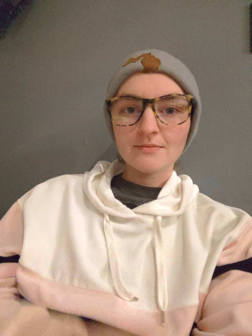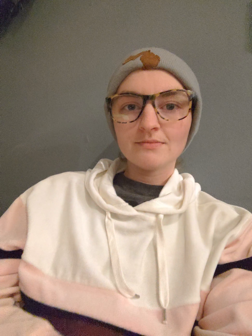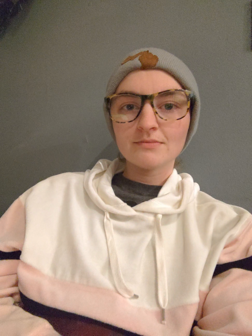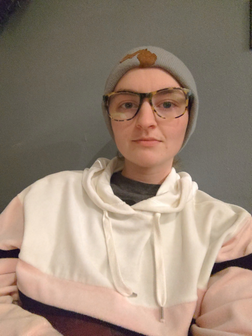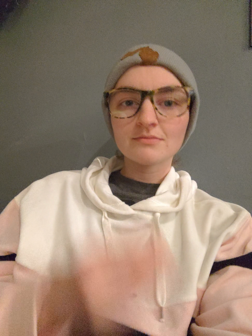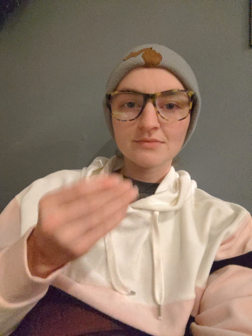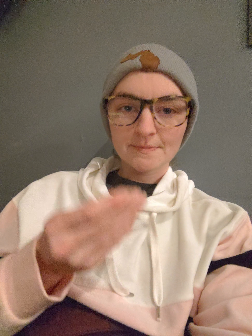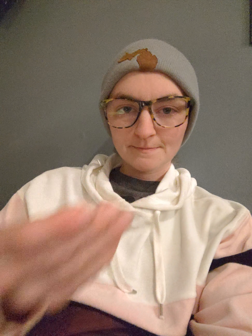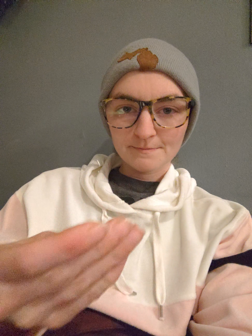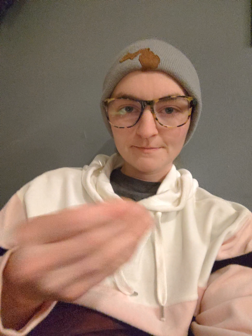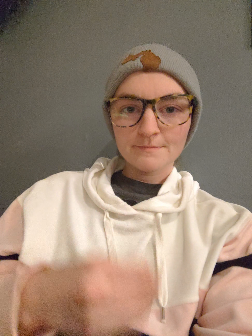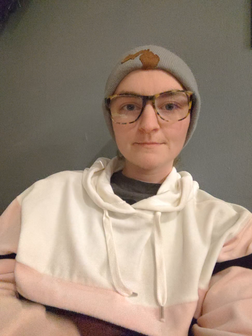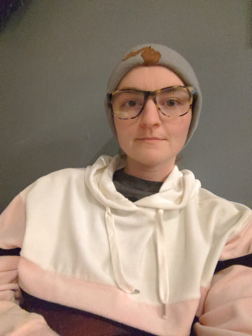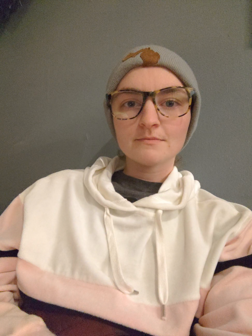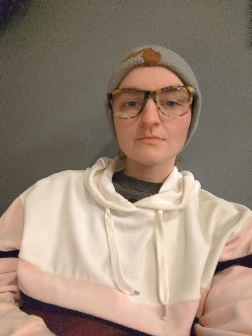give